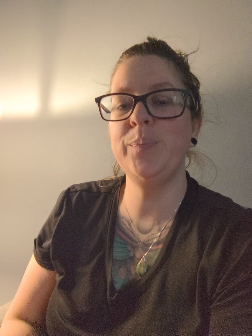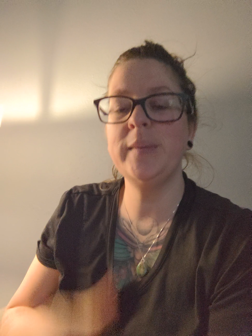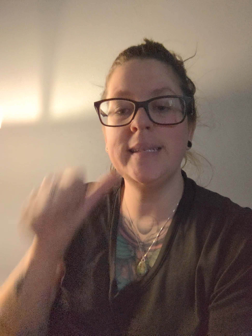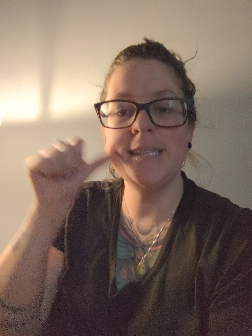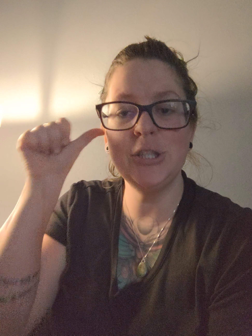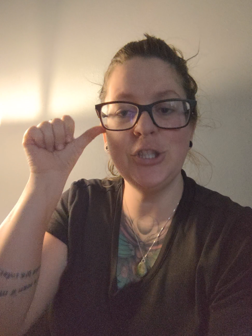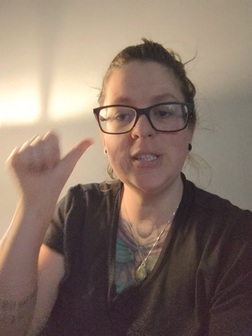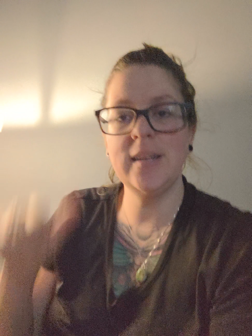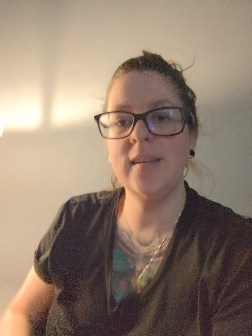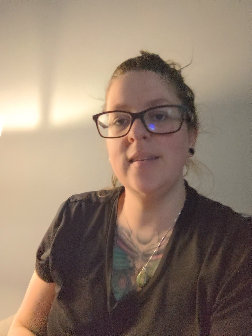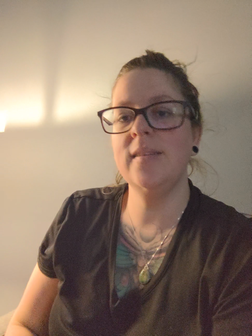yesterday